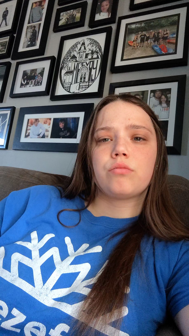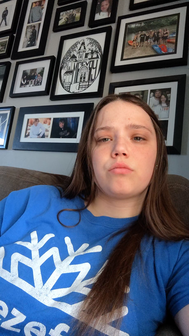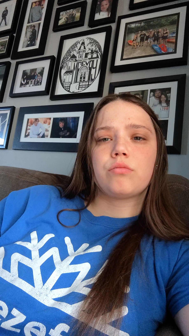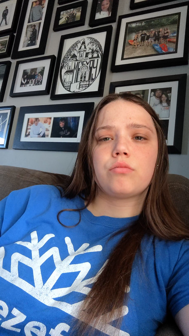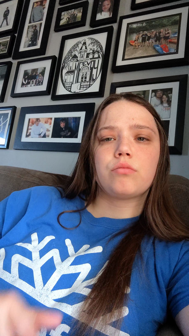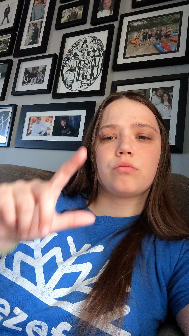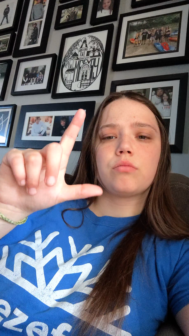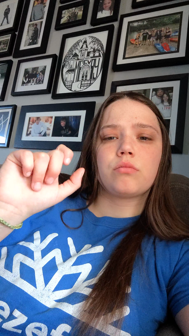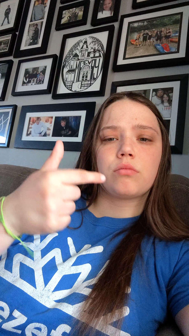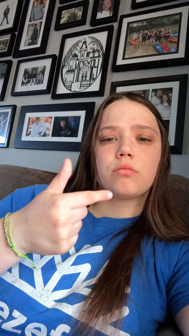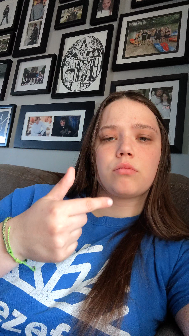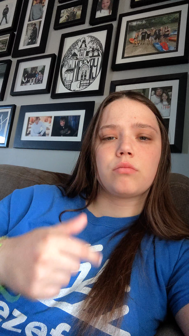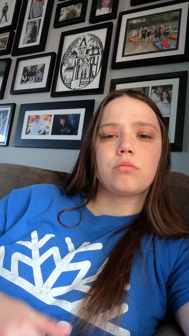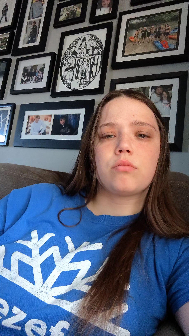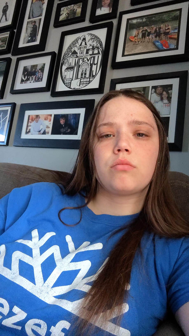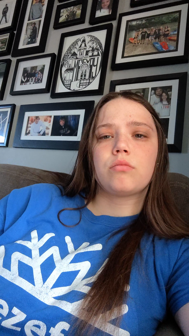leg